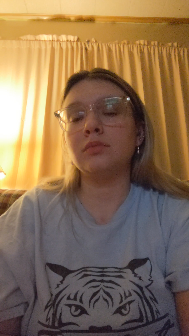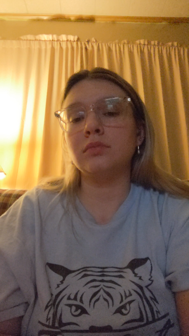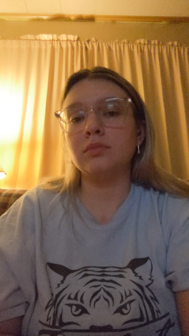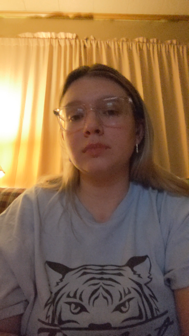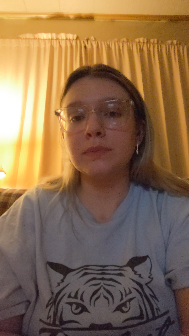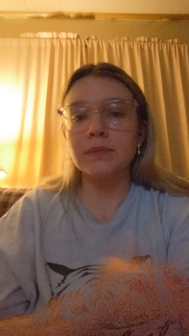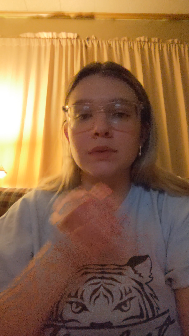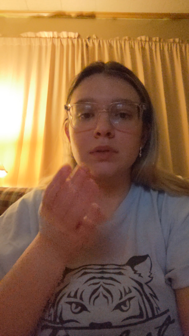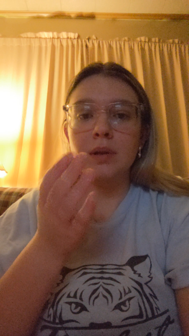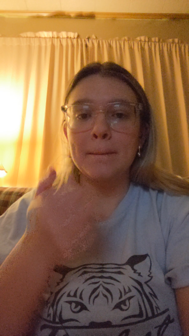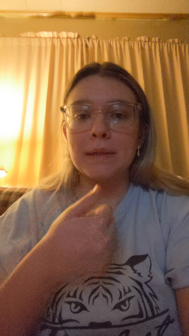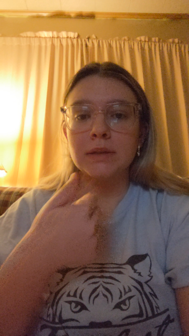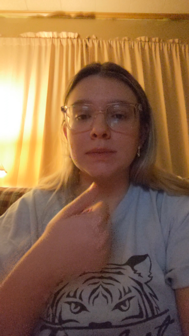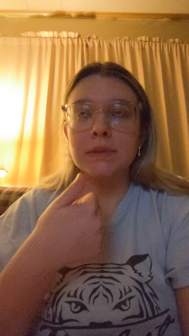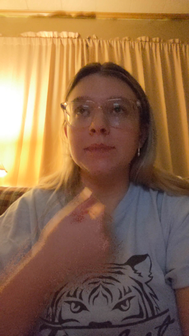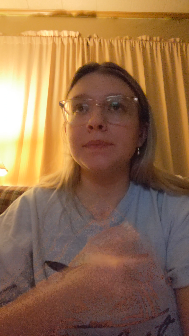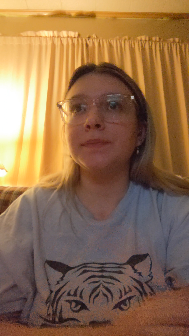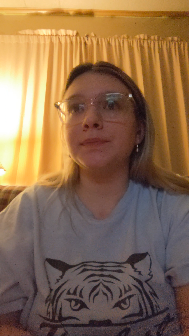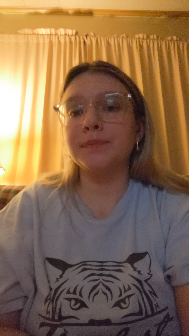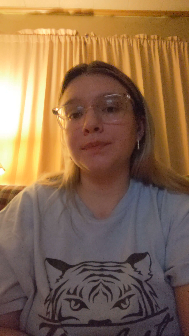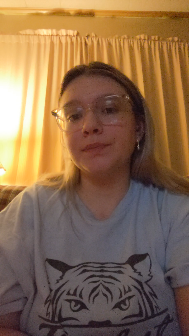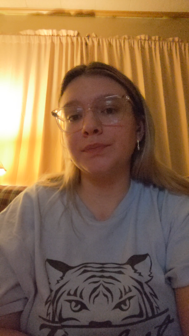basement